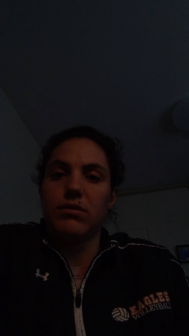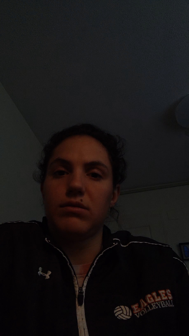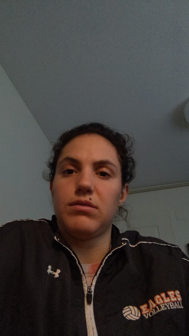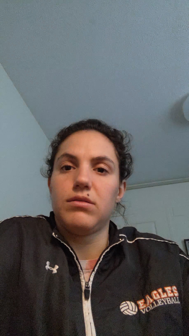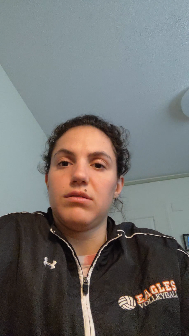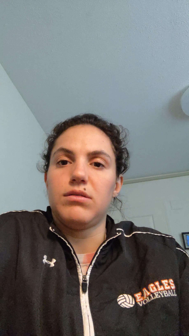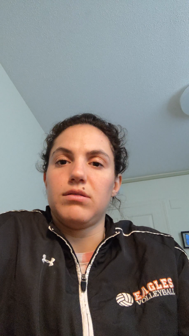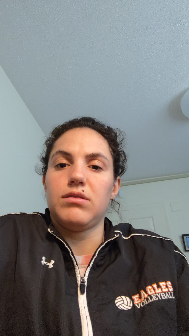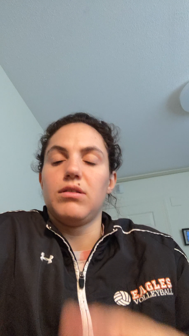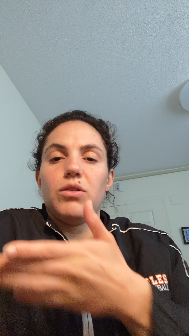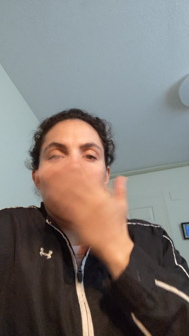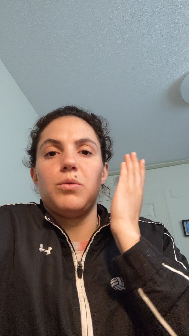all gone